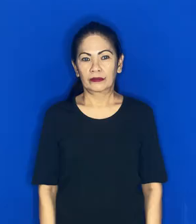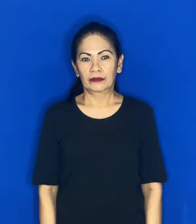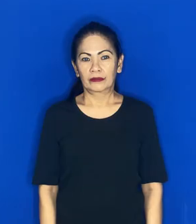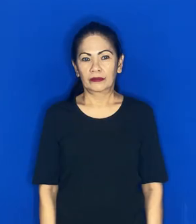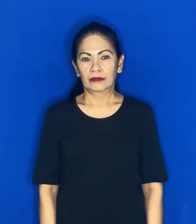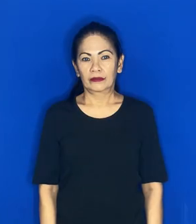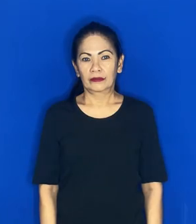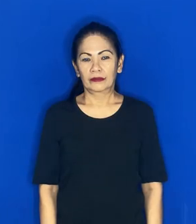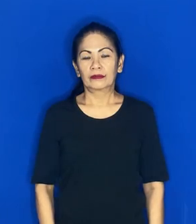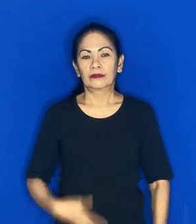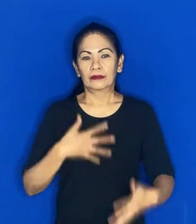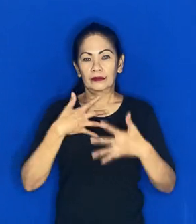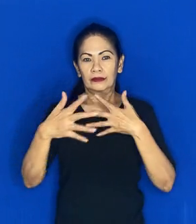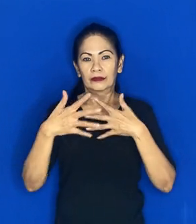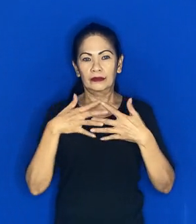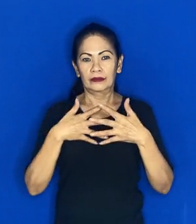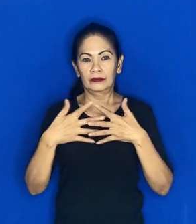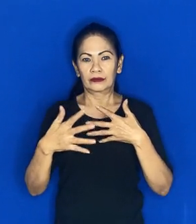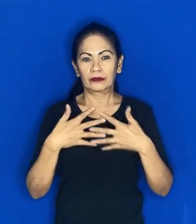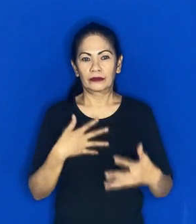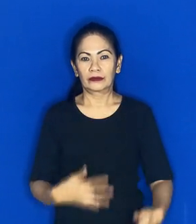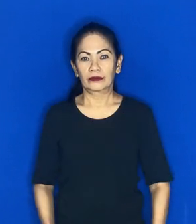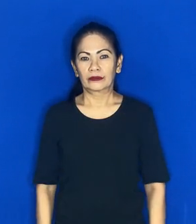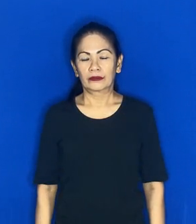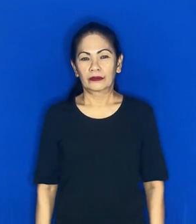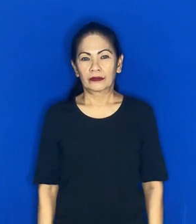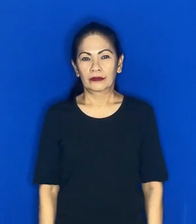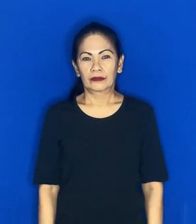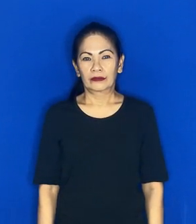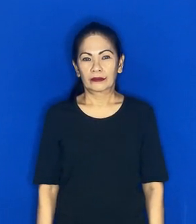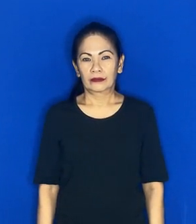brown